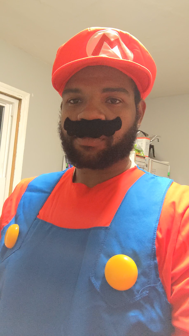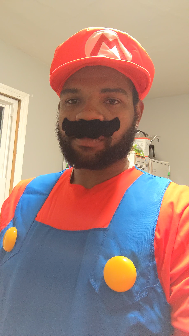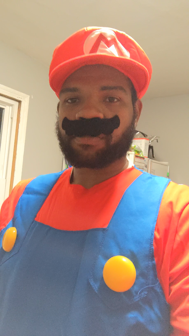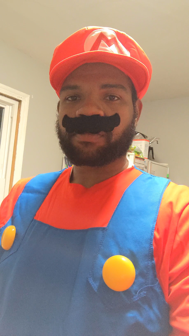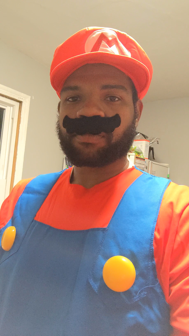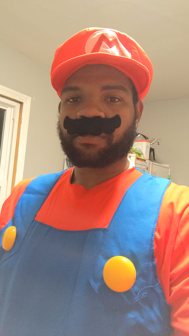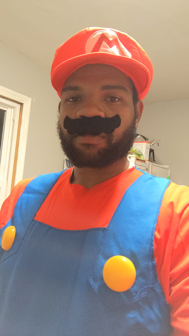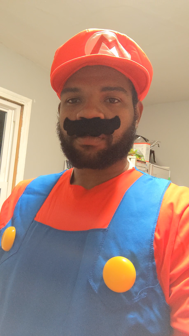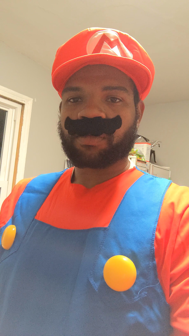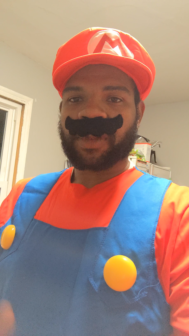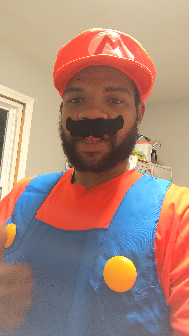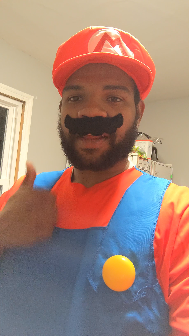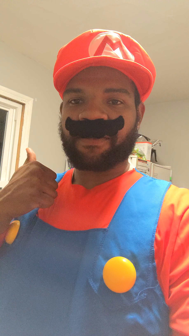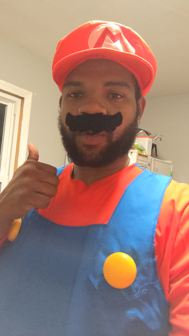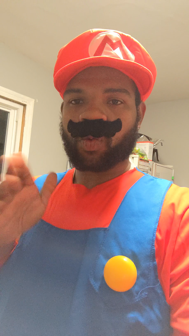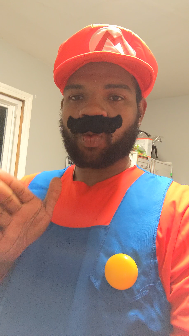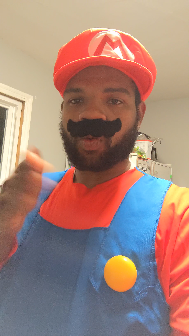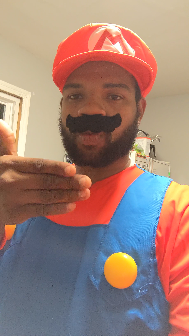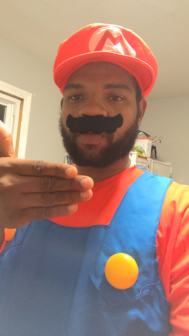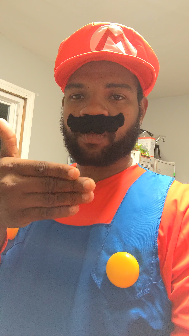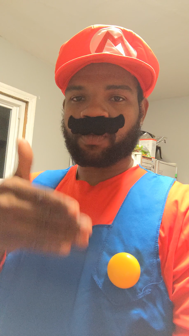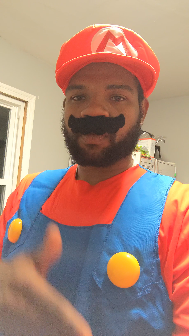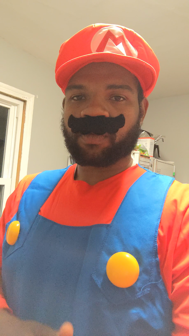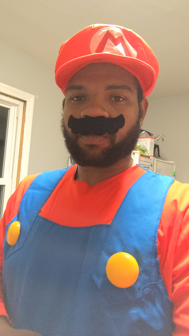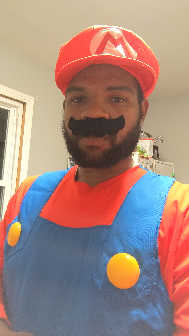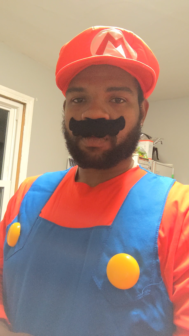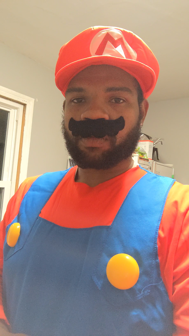living room